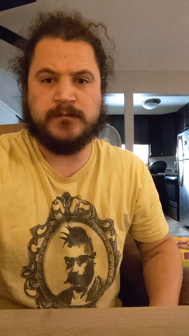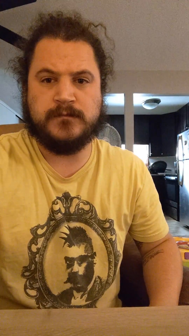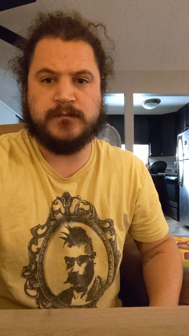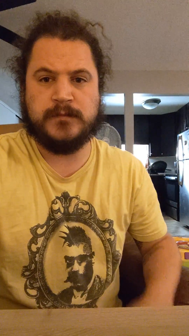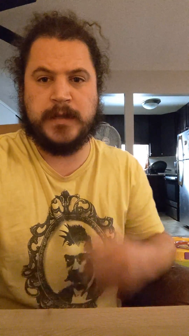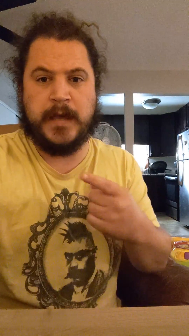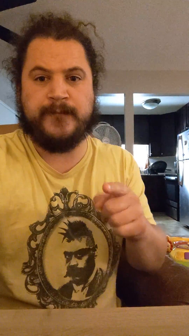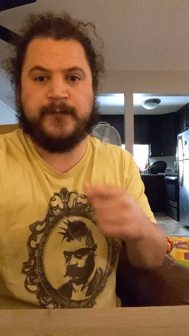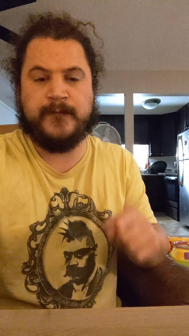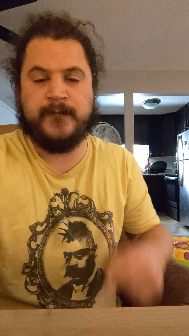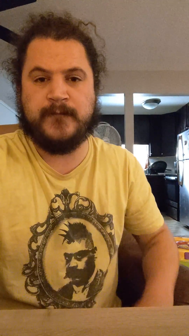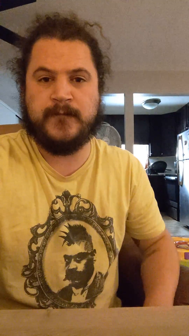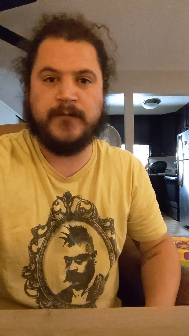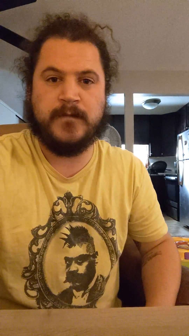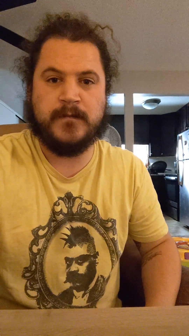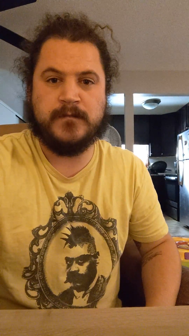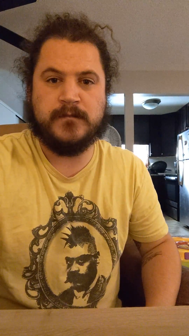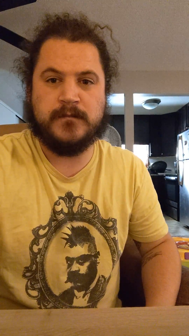knife